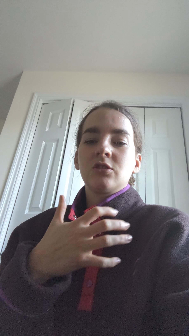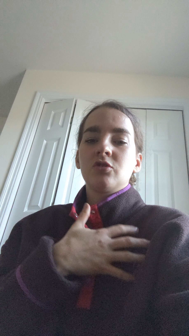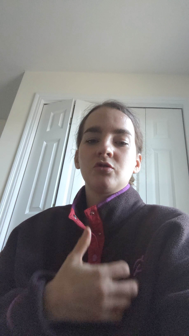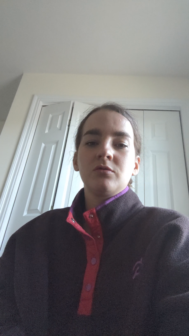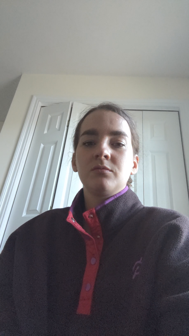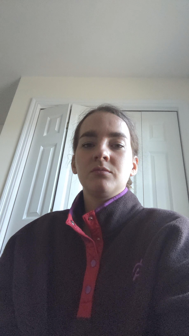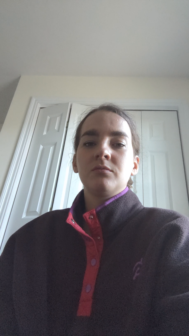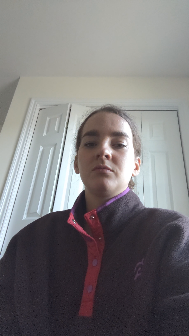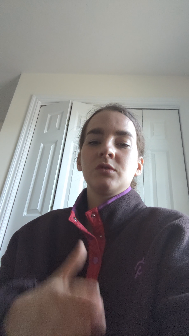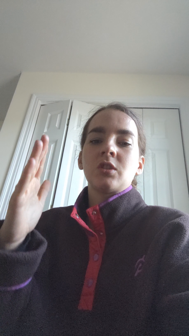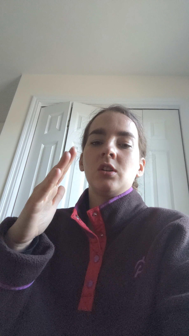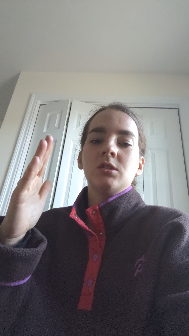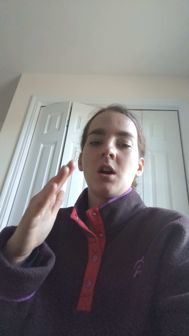downtown